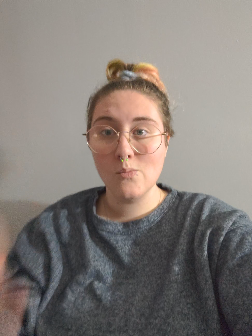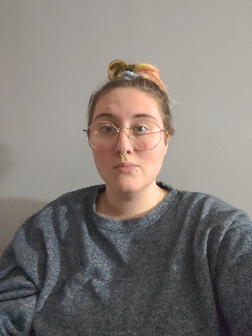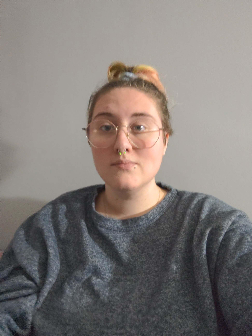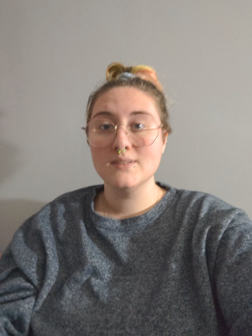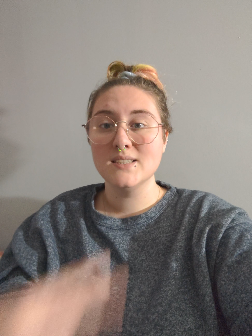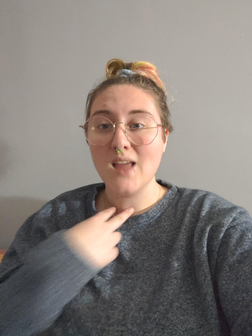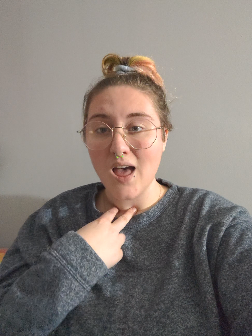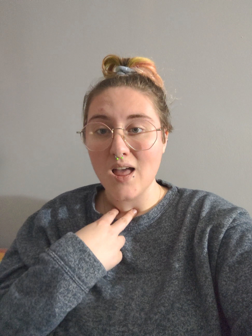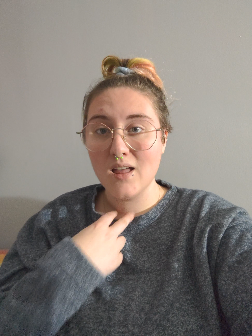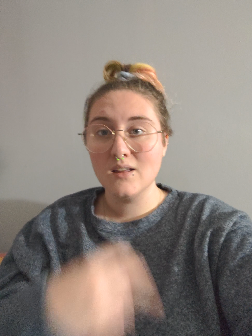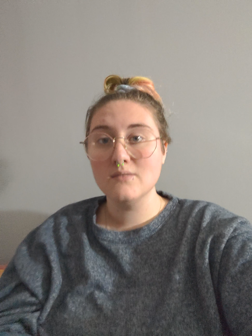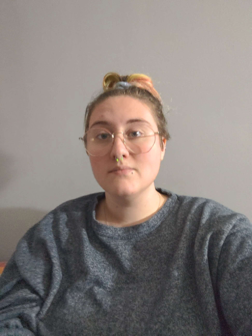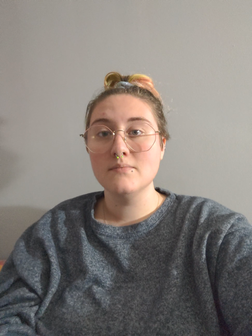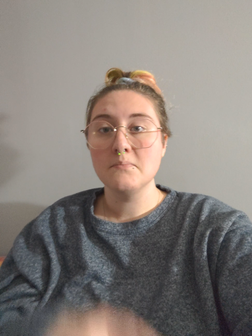stuck